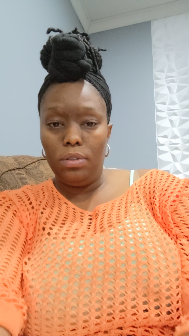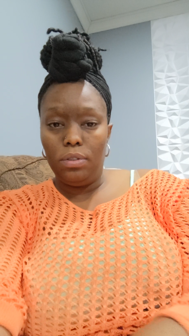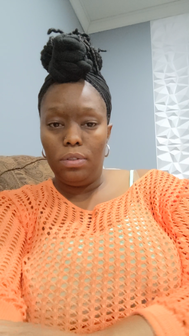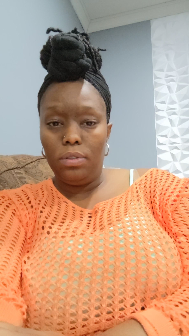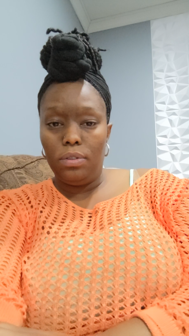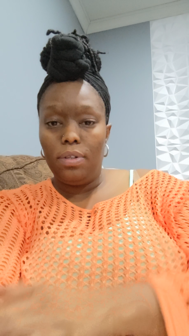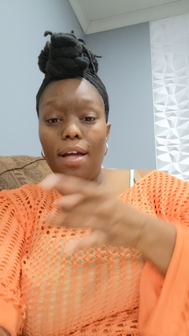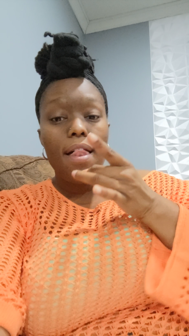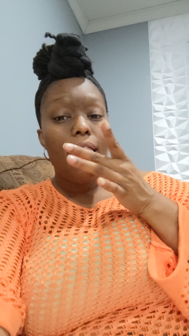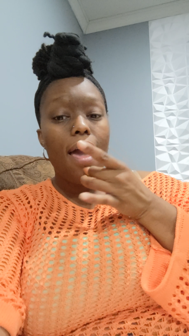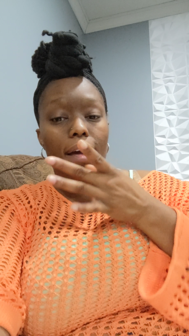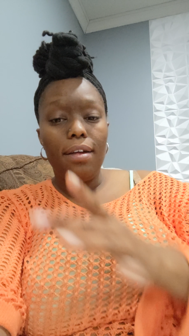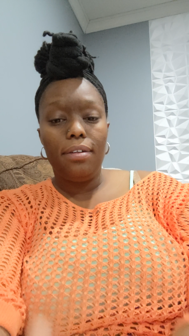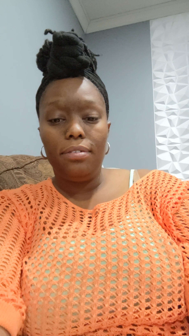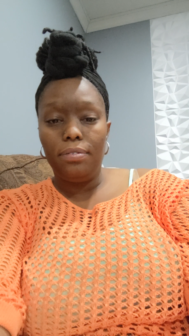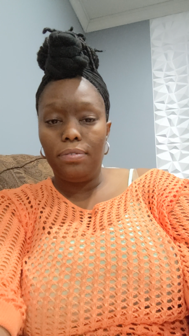light bulb